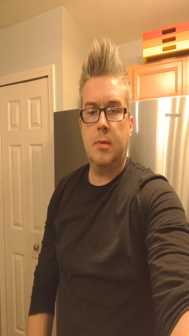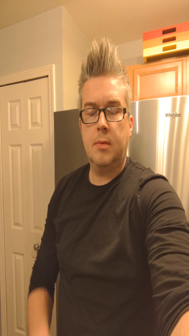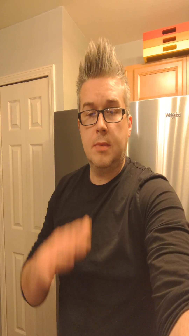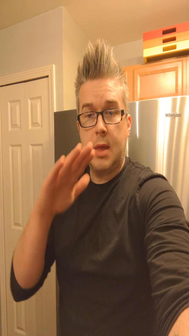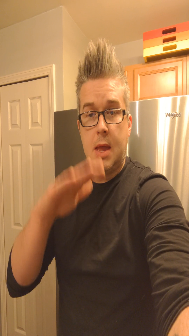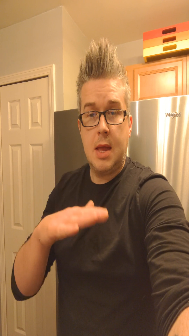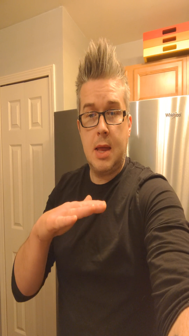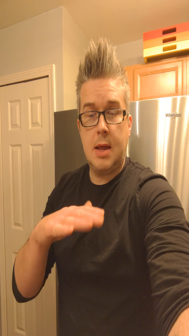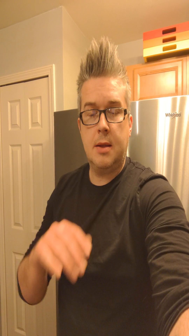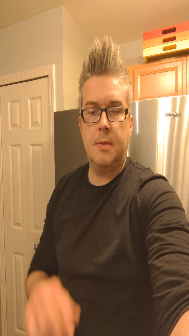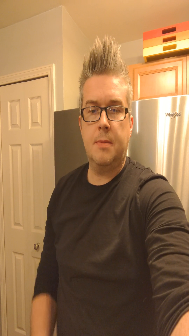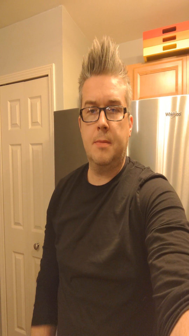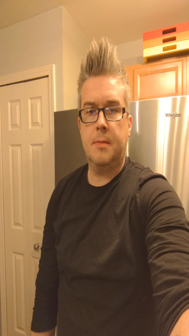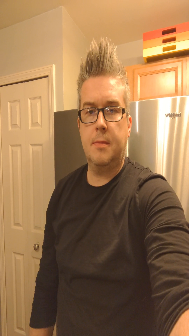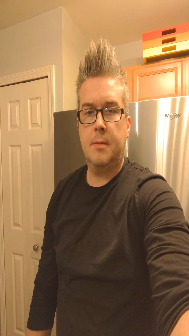on